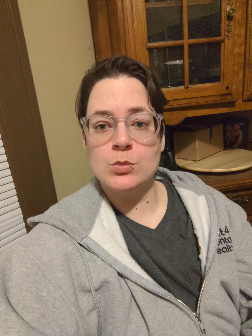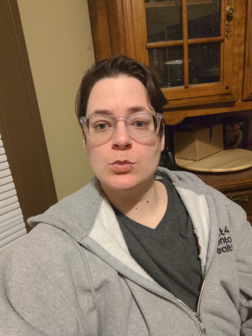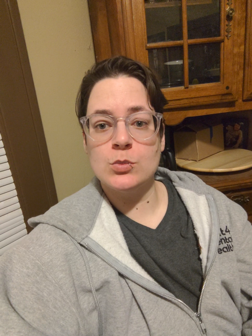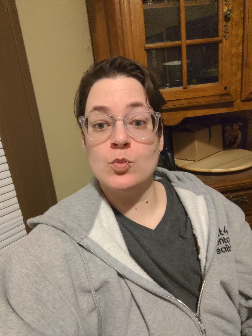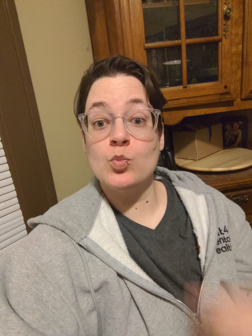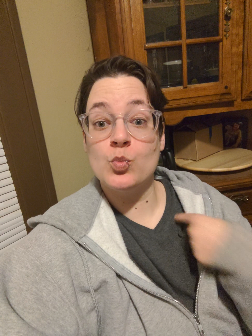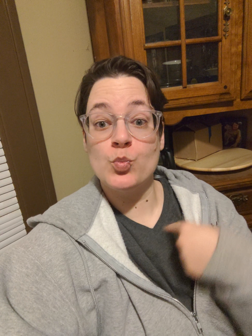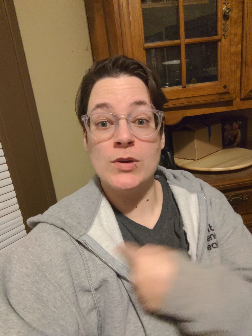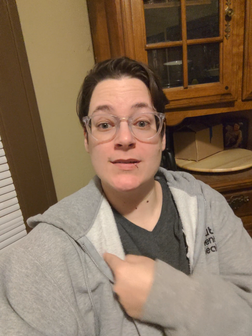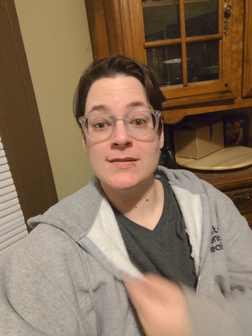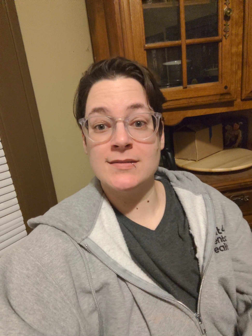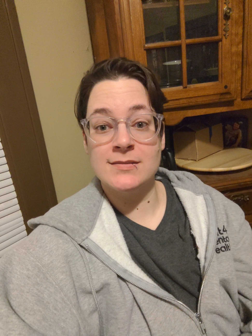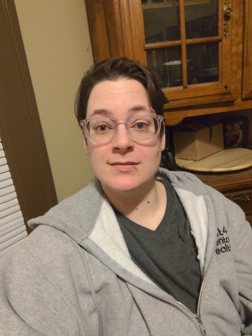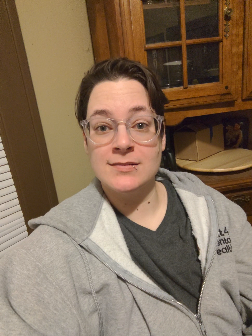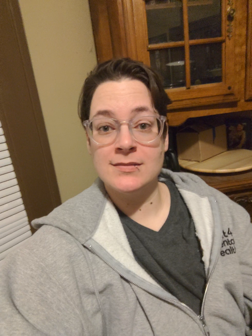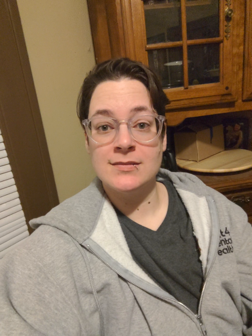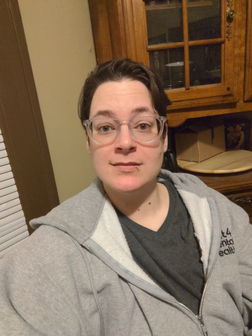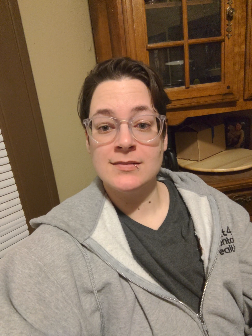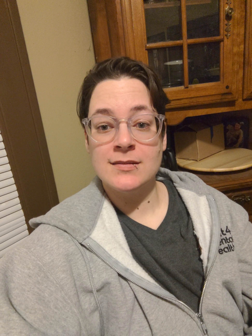we